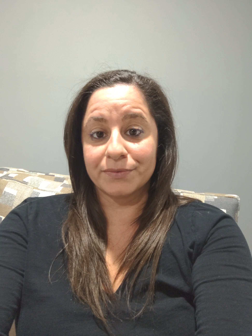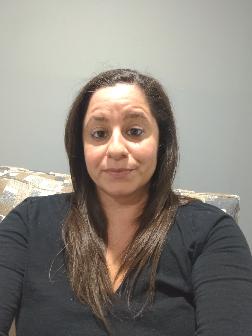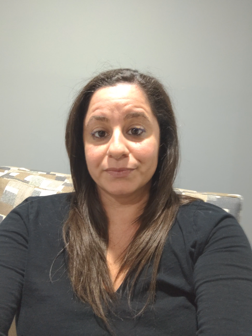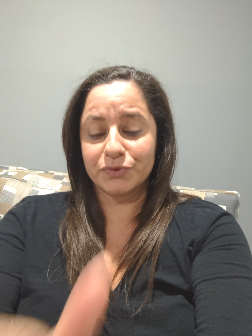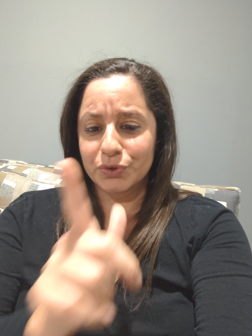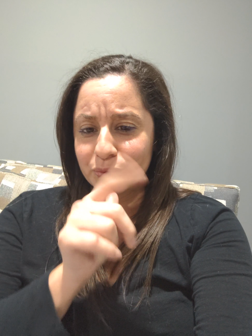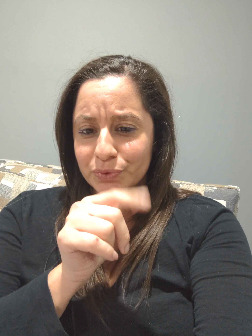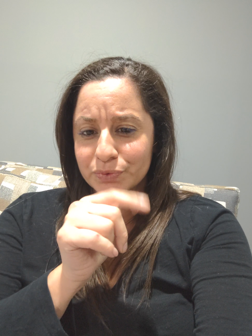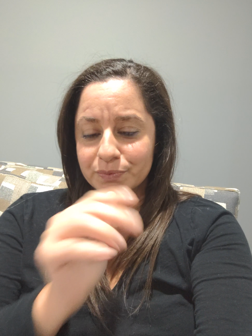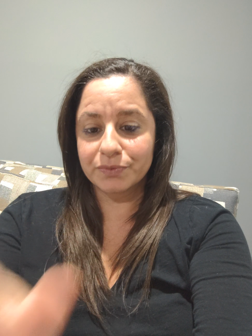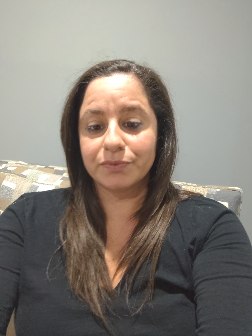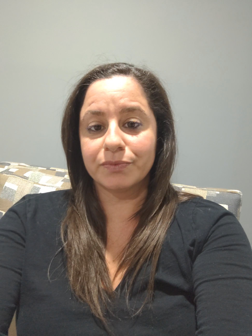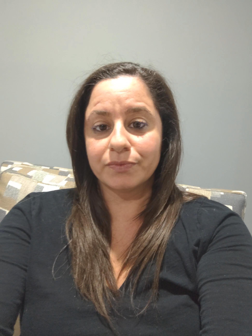who